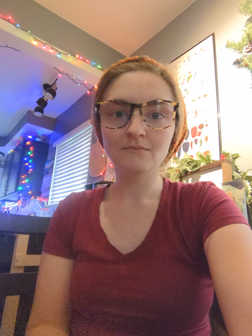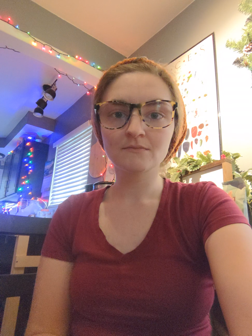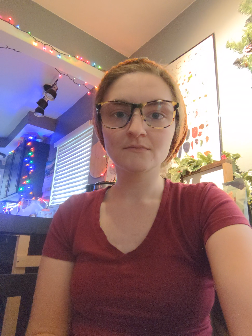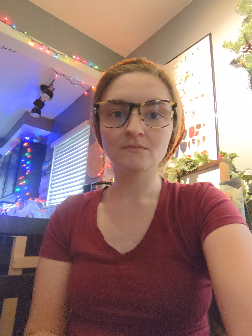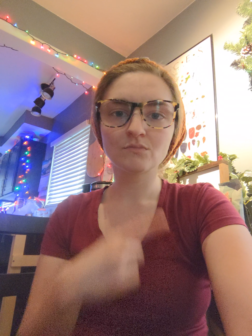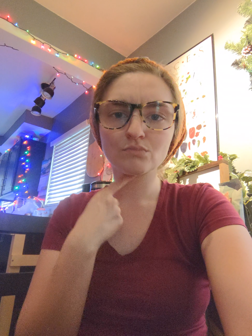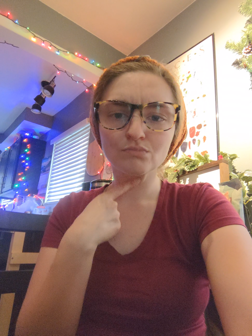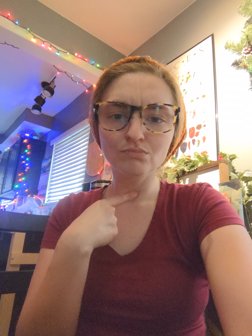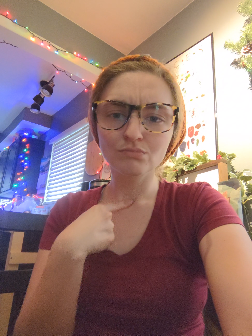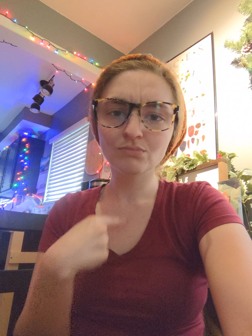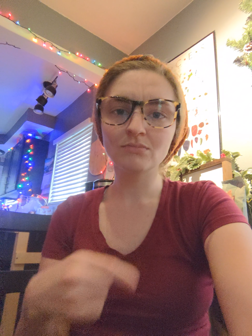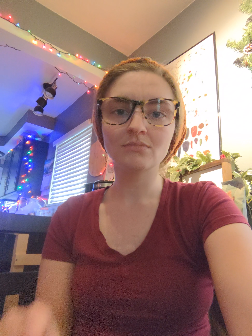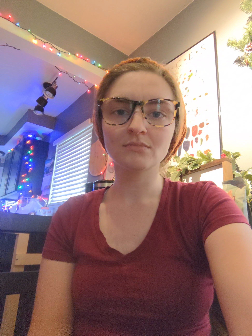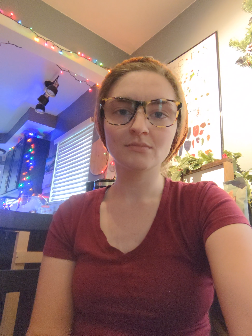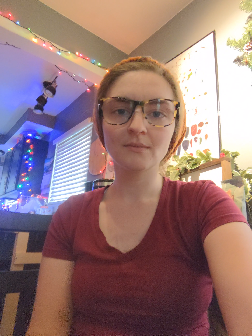thirsty